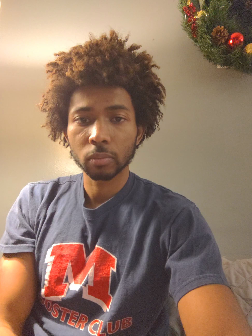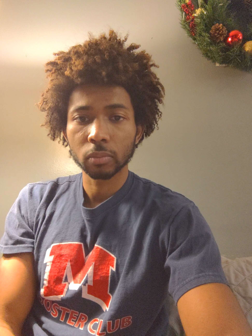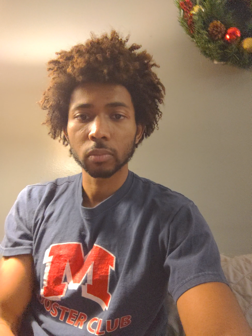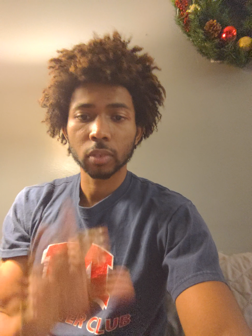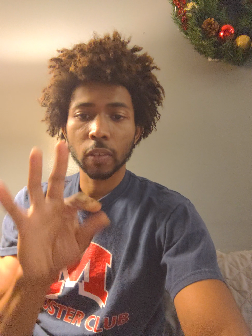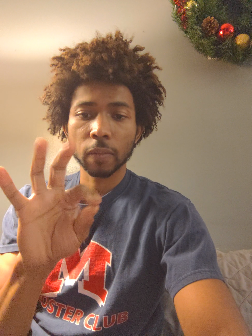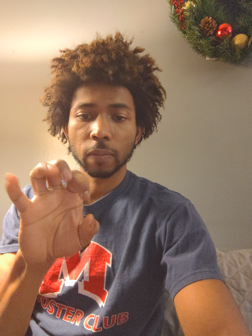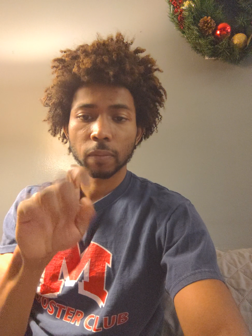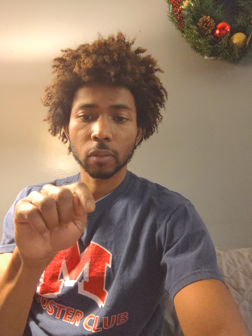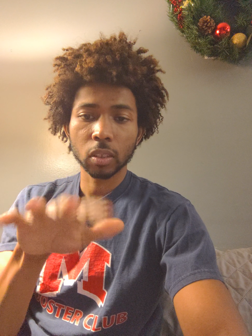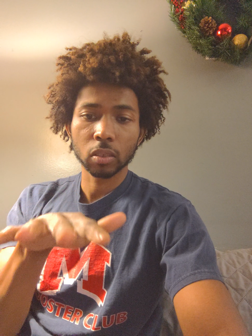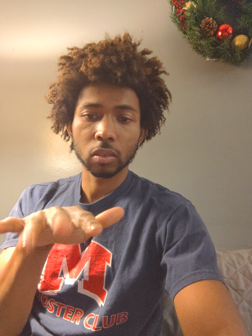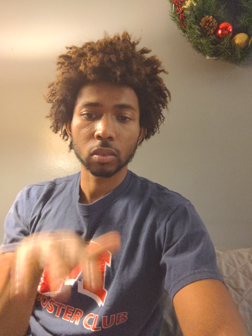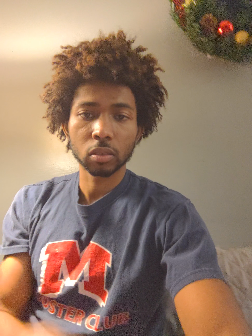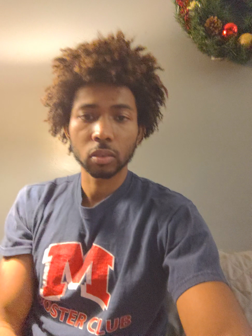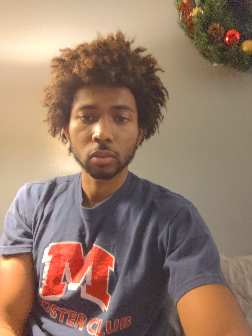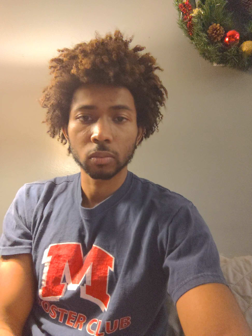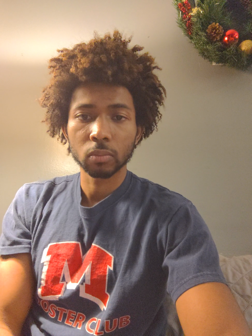feet